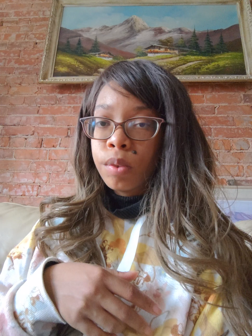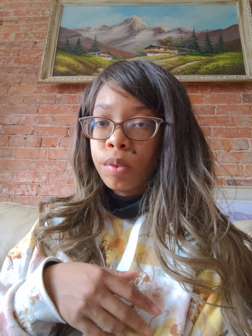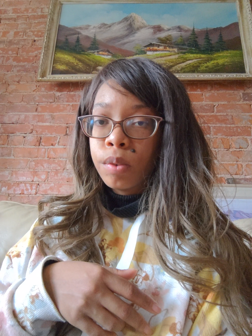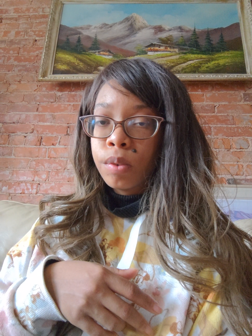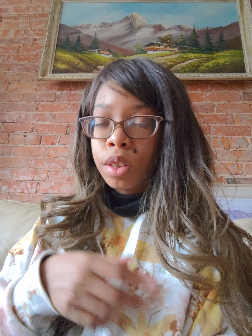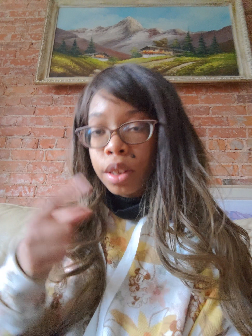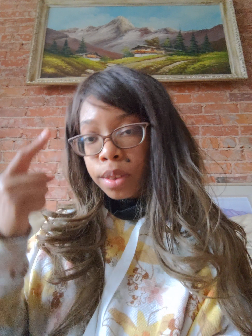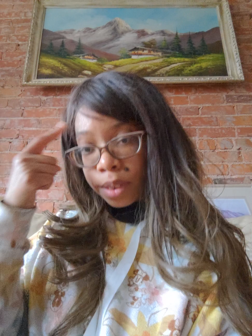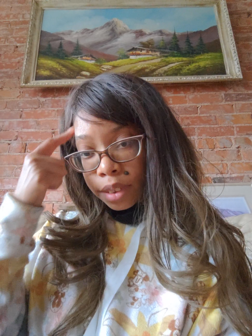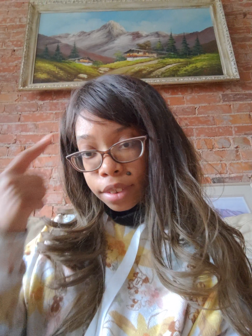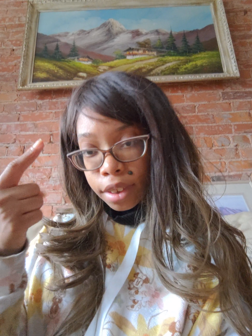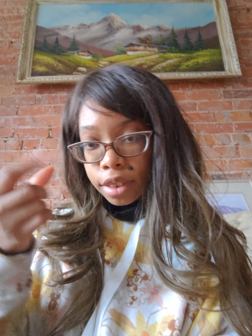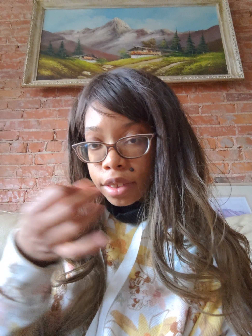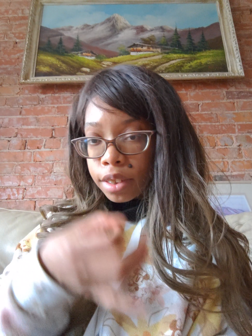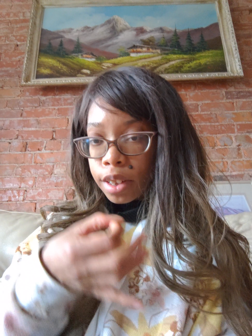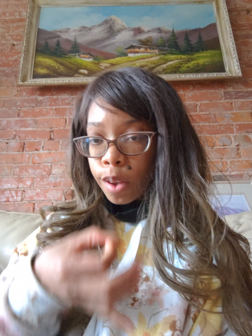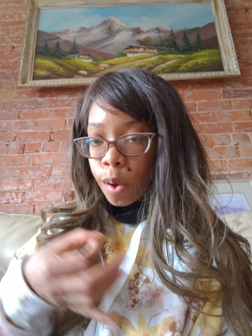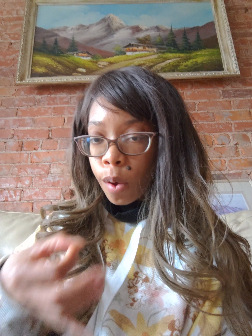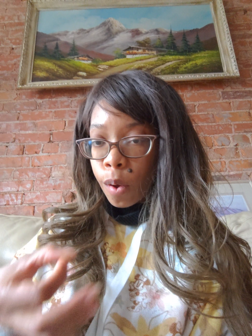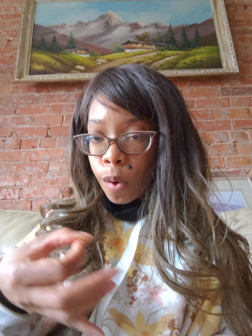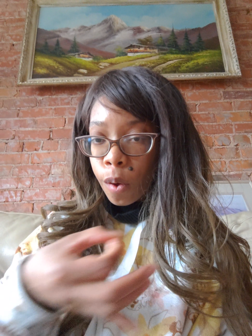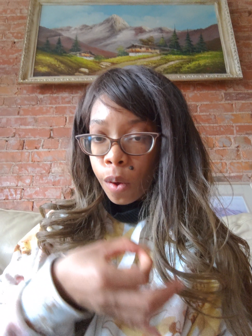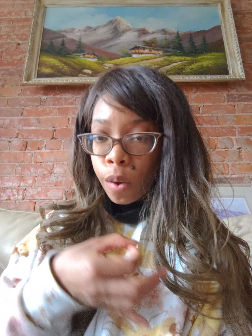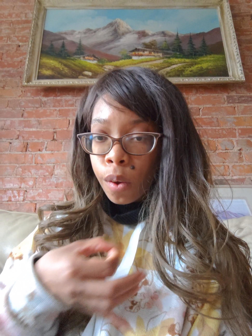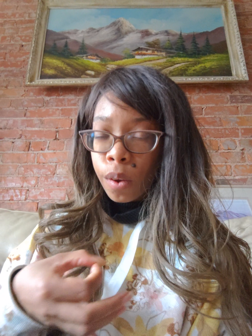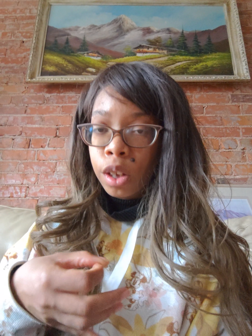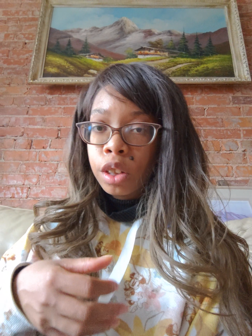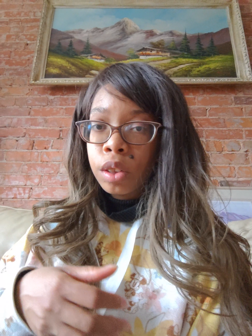penny